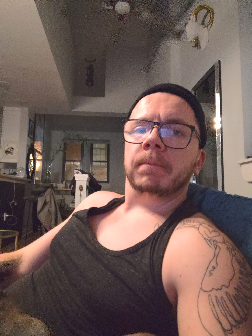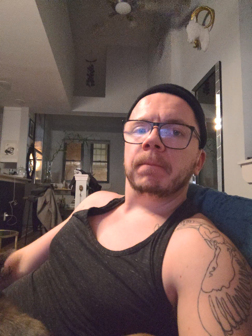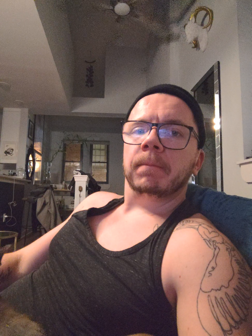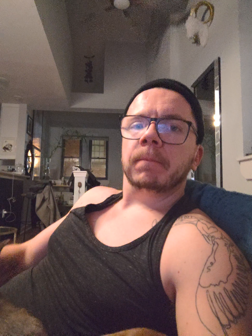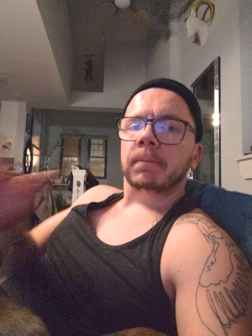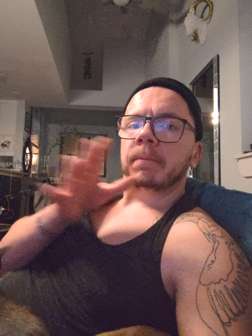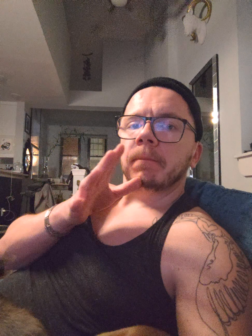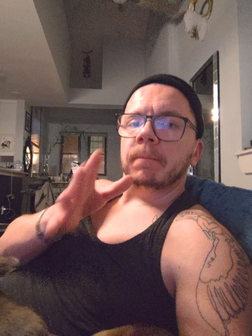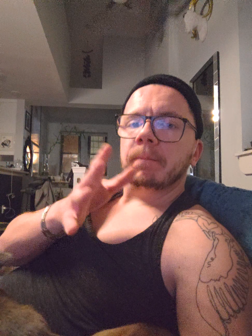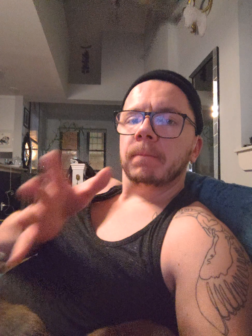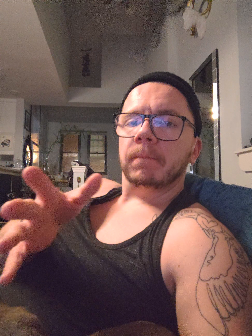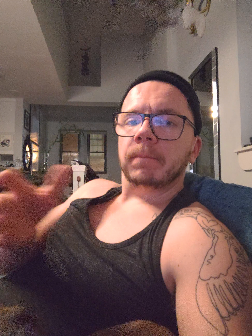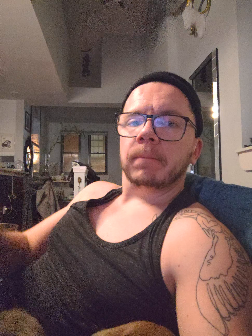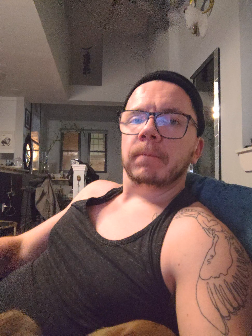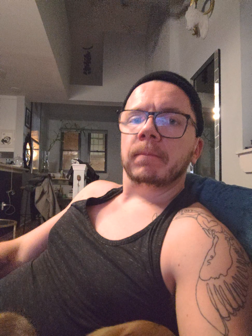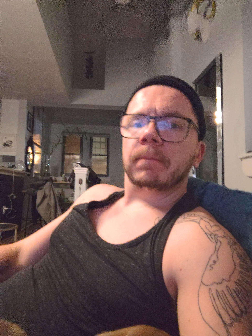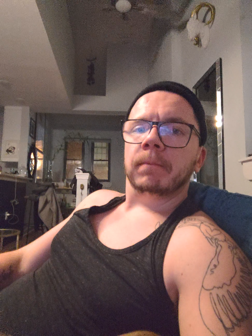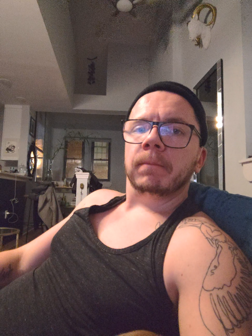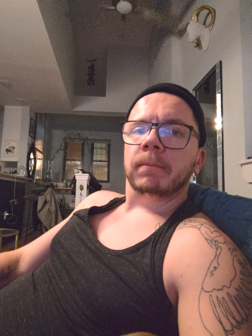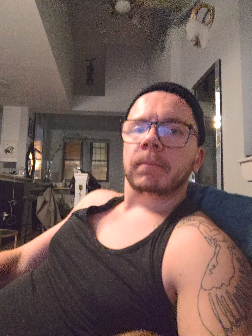grandma